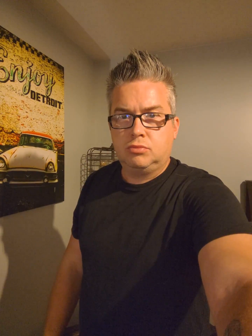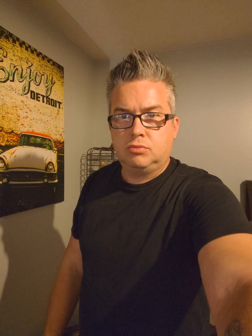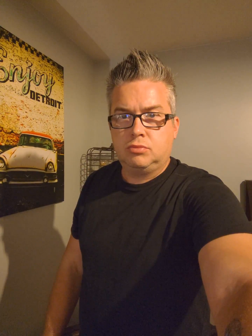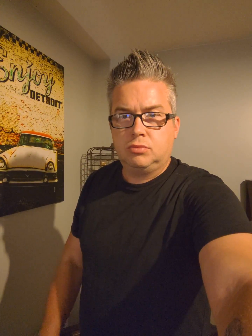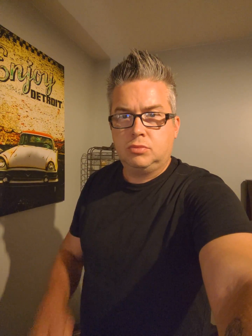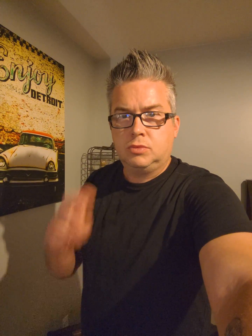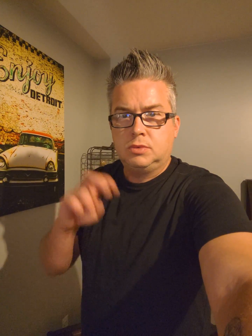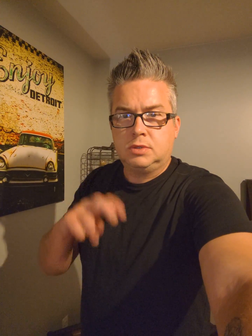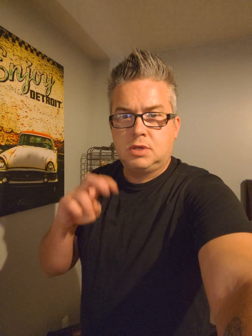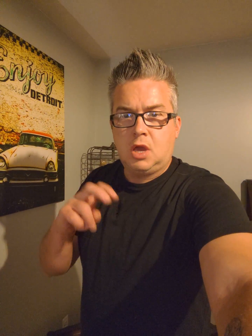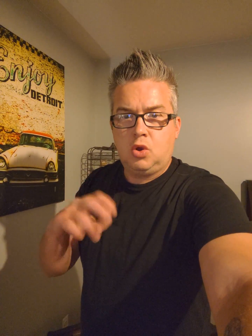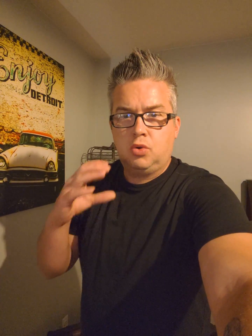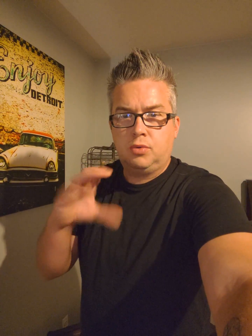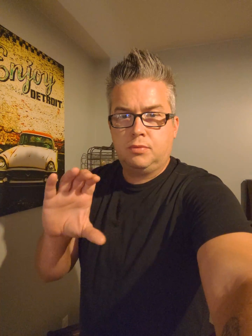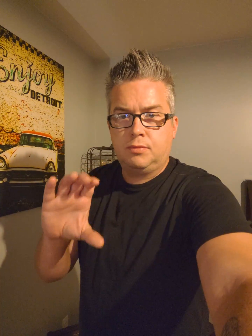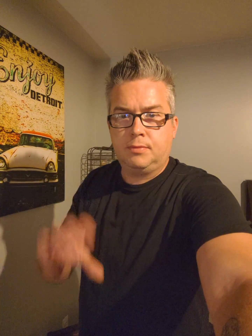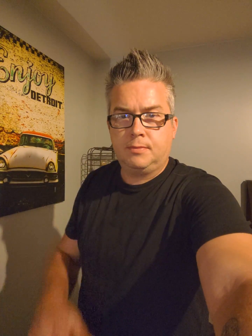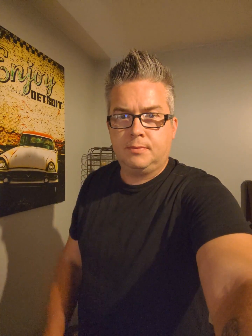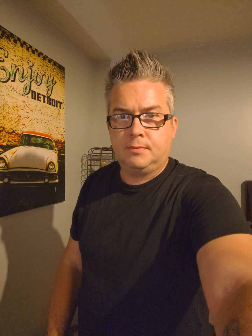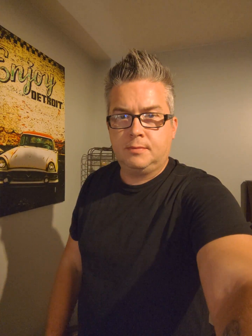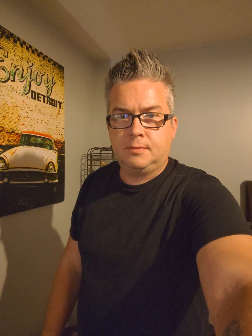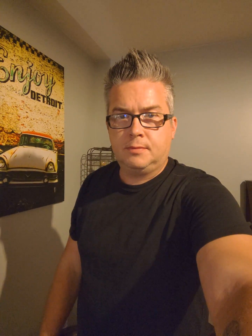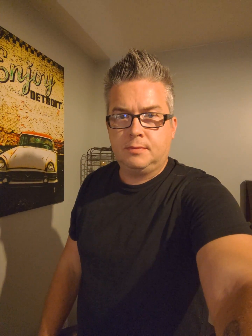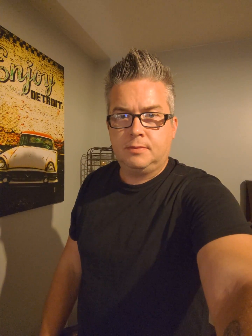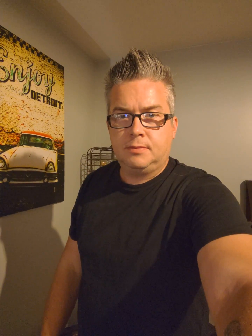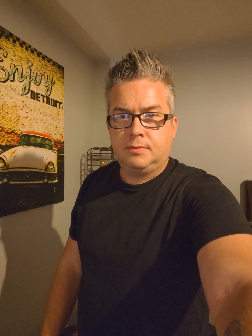potato chip